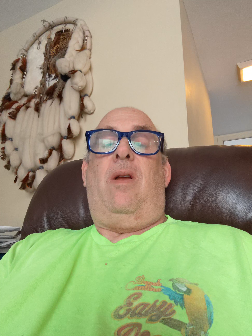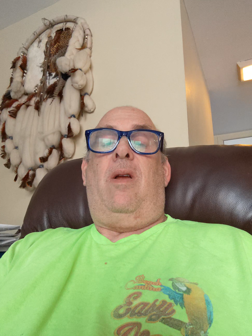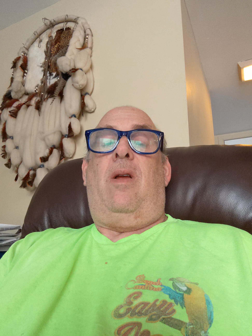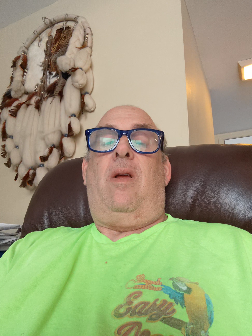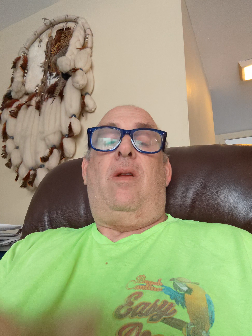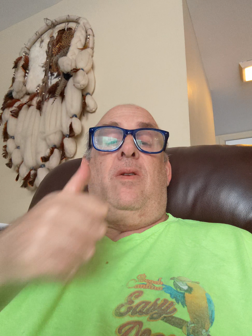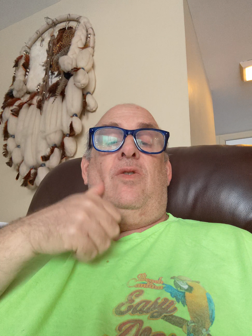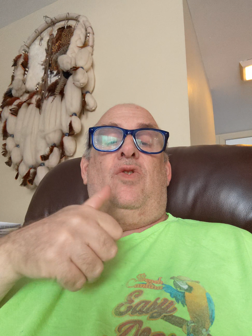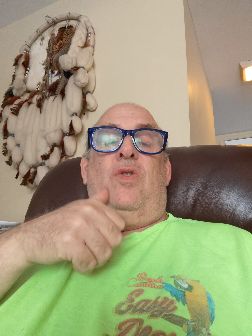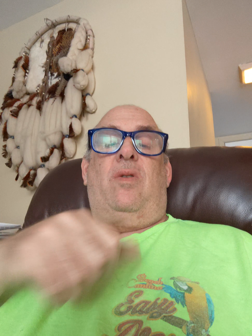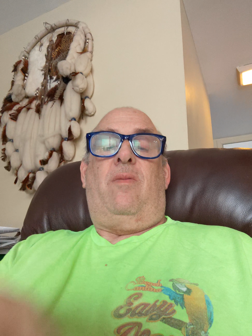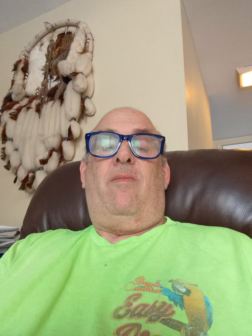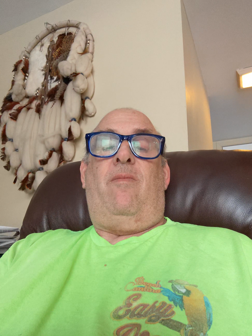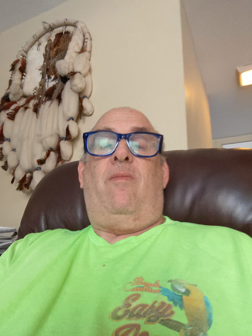girl